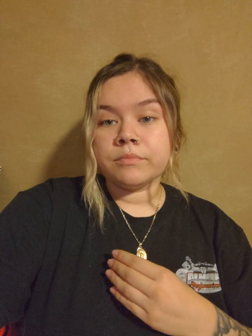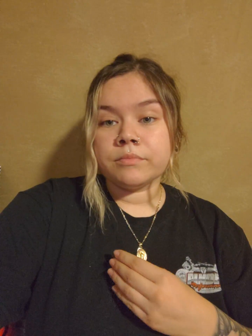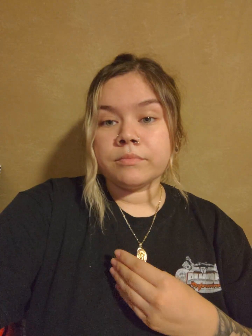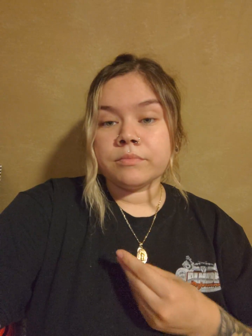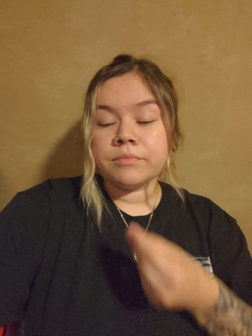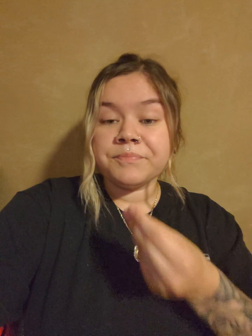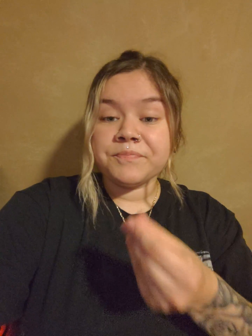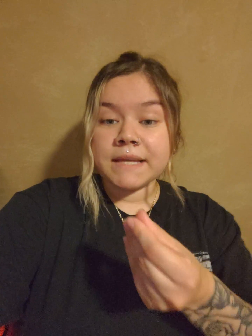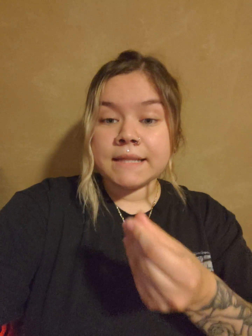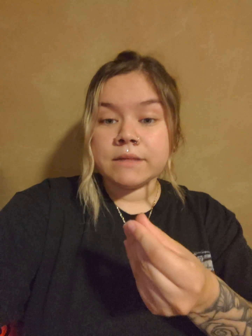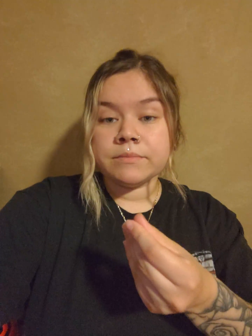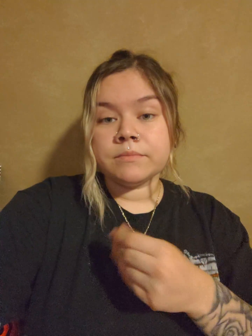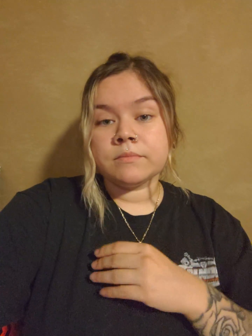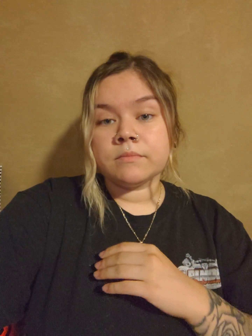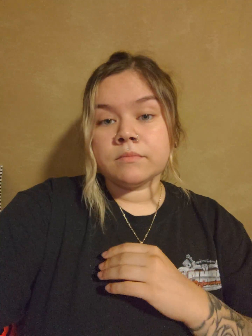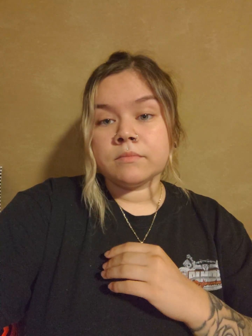feed